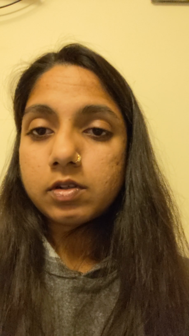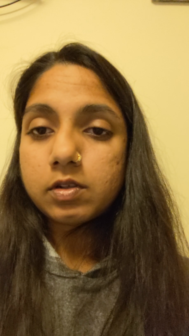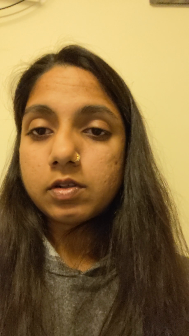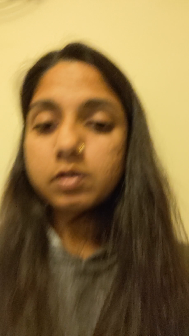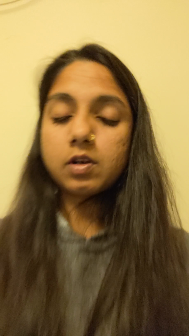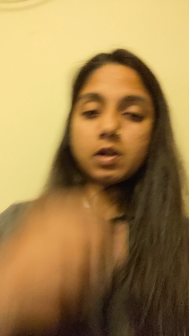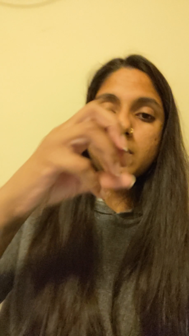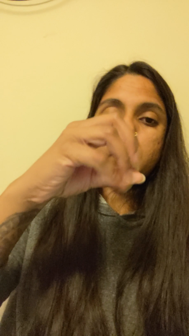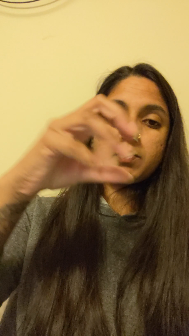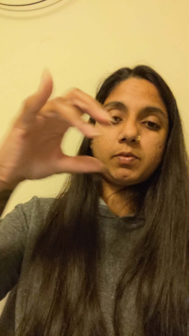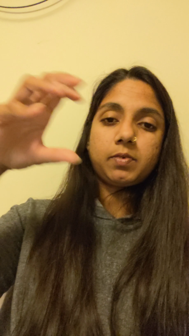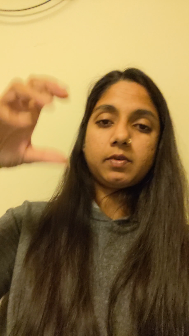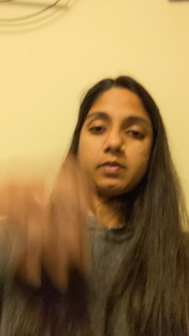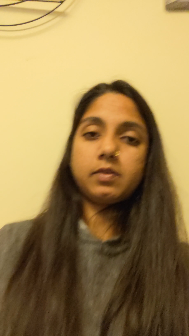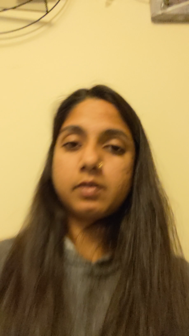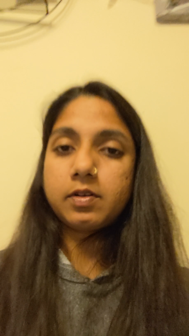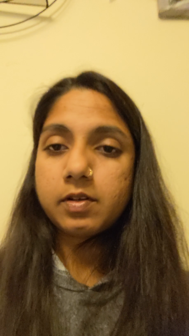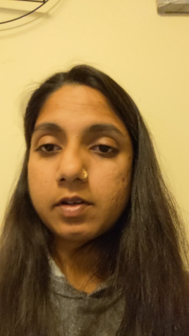bubbles